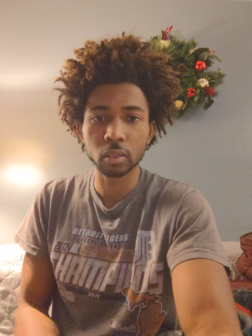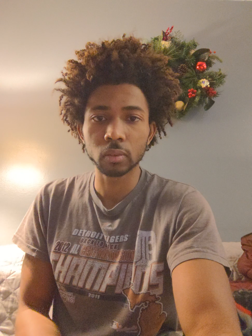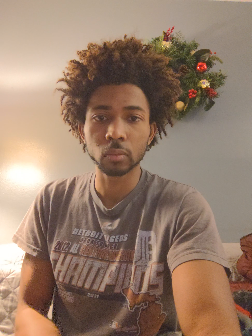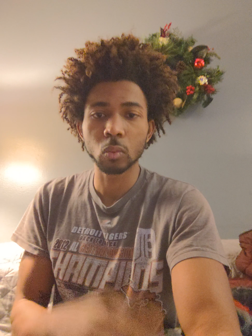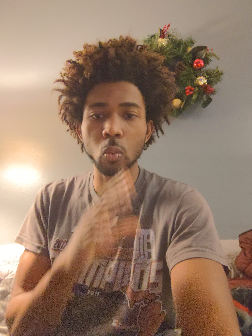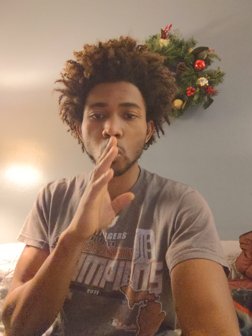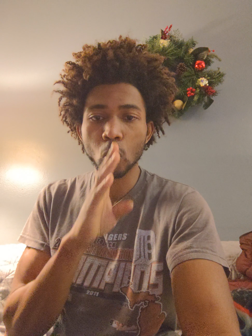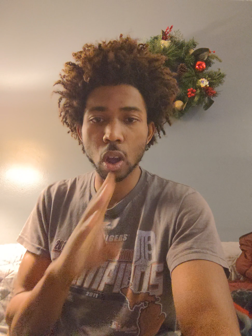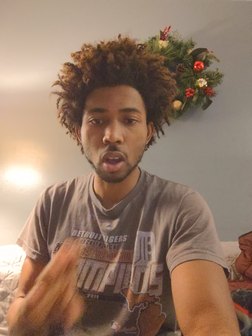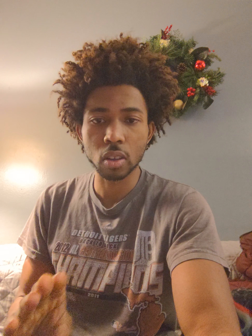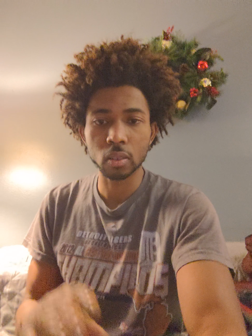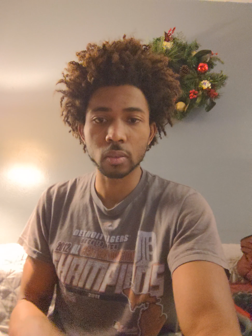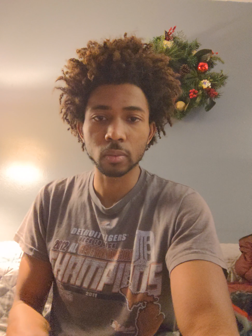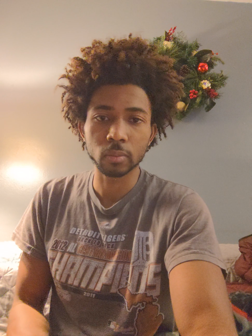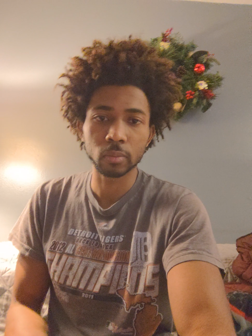quiet